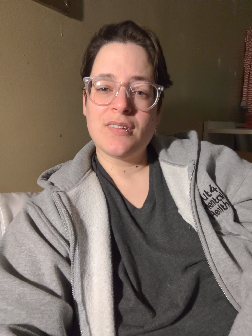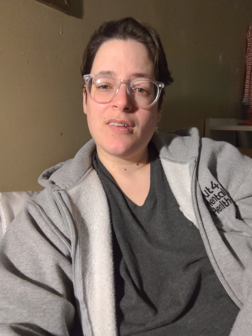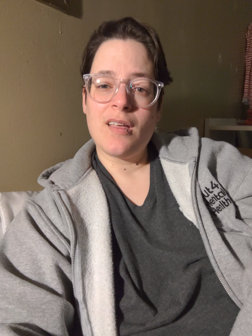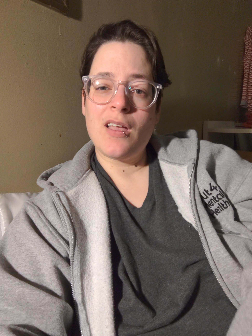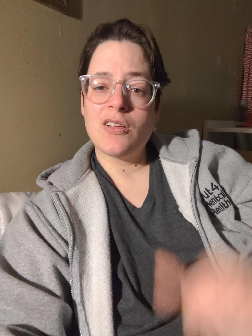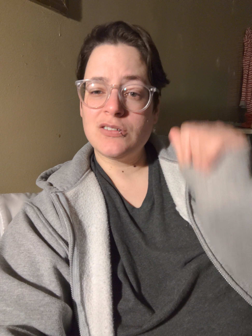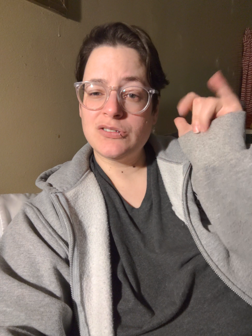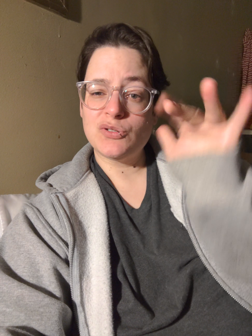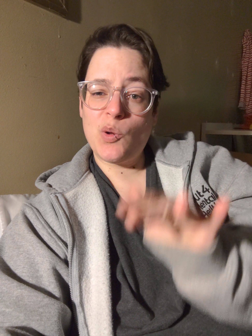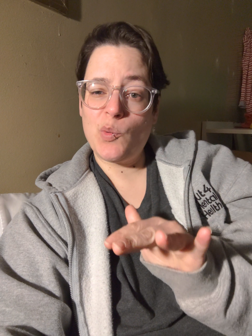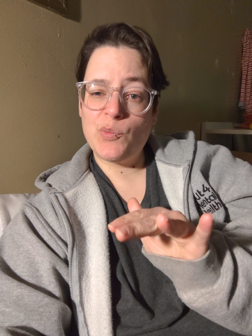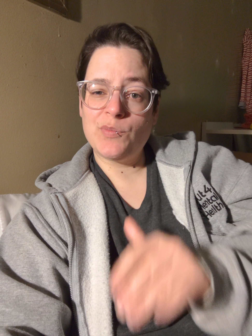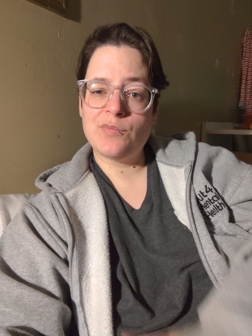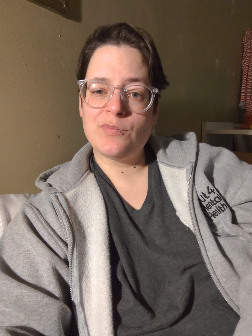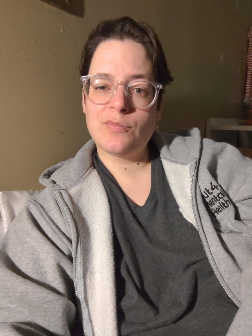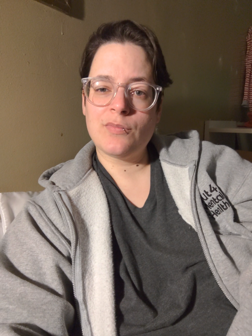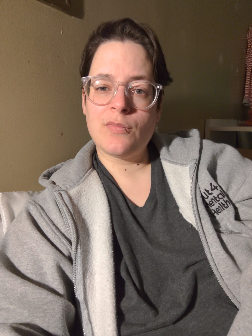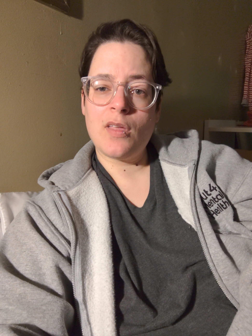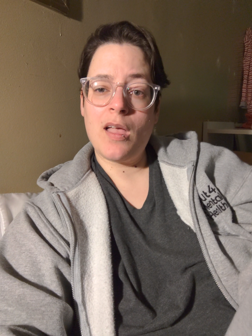snow